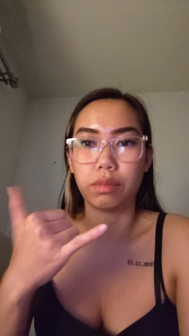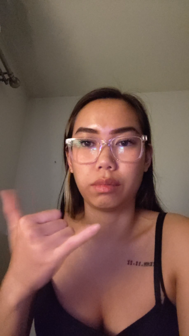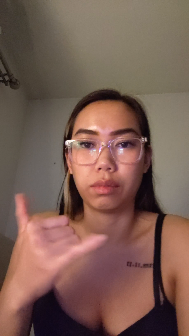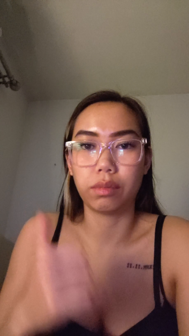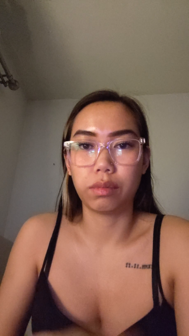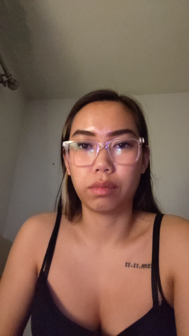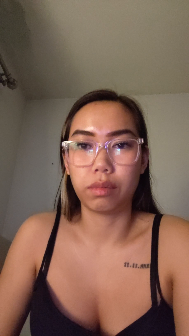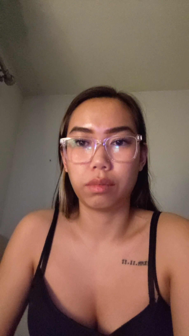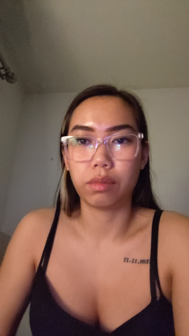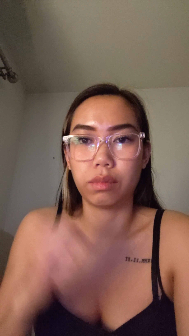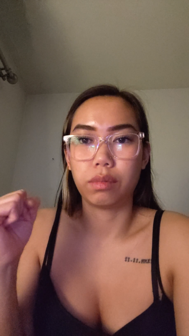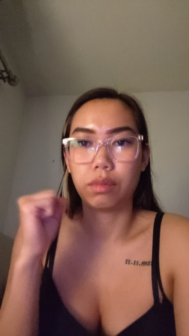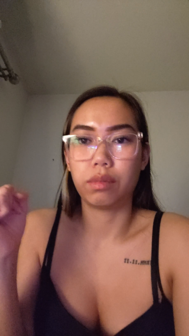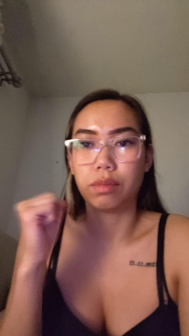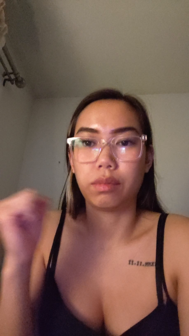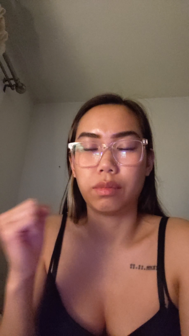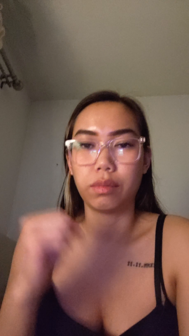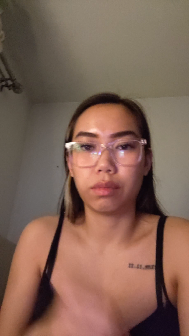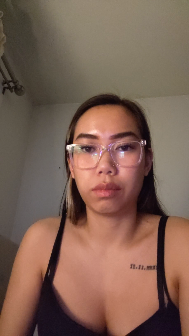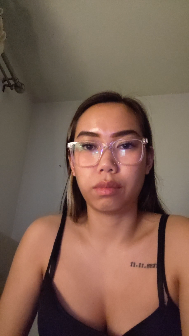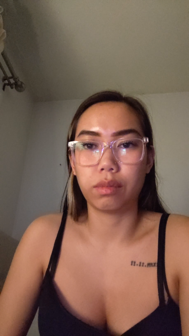cold